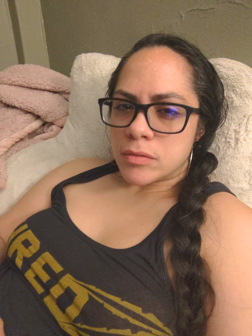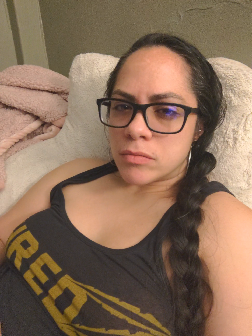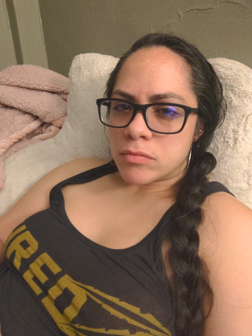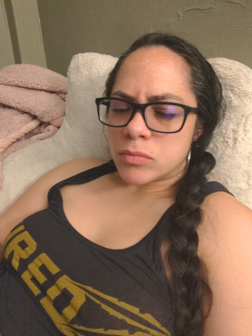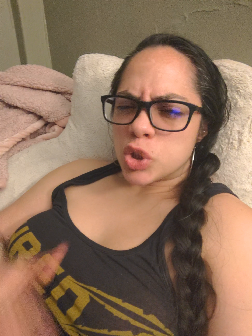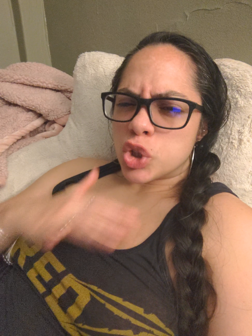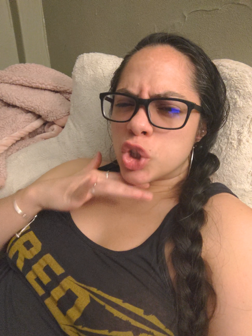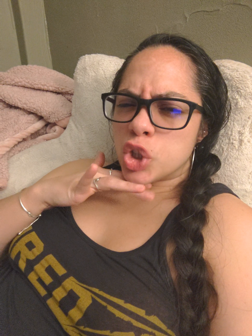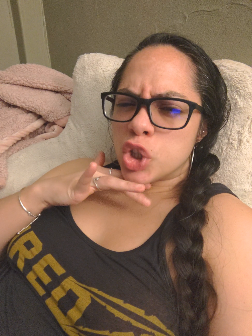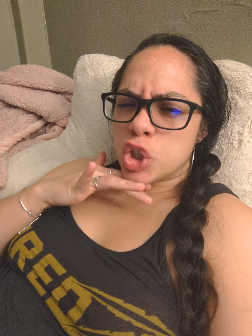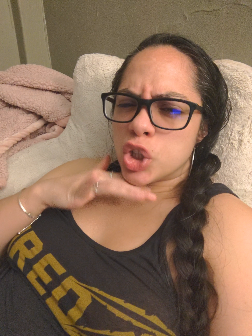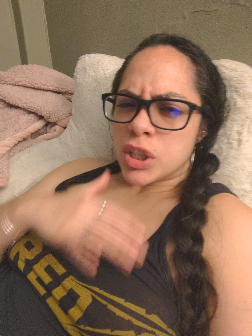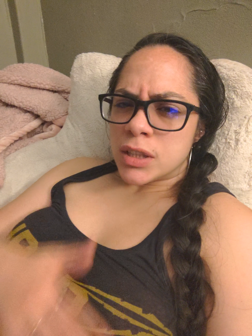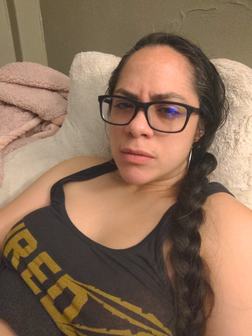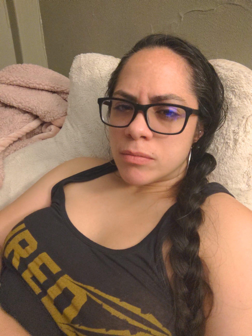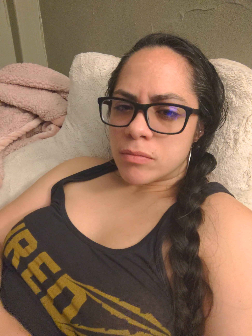dirty